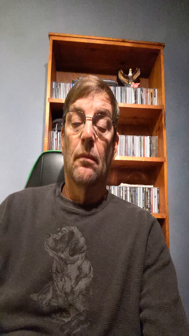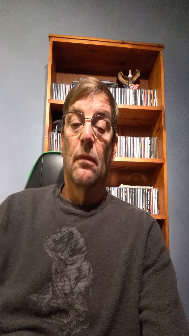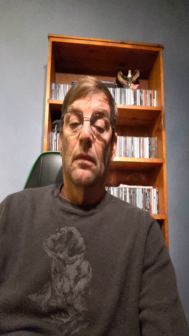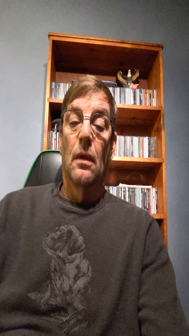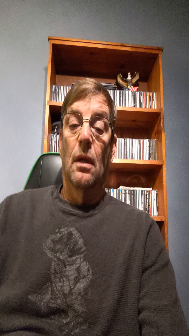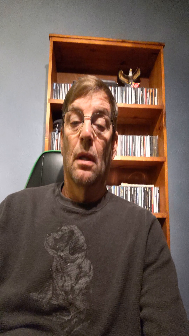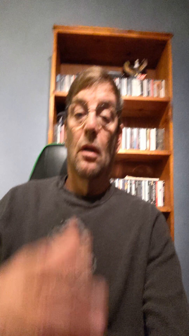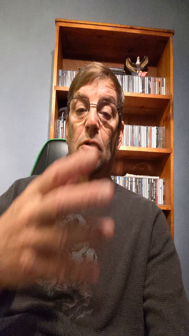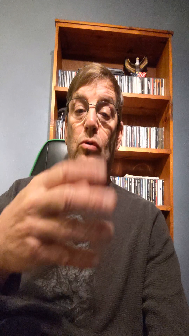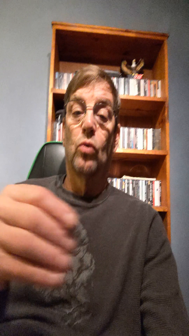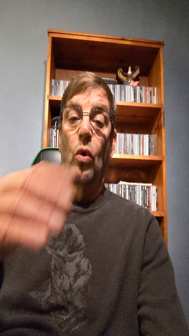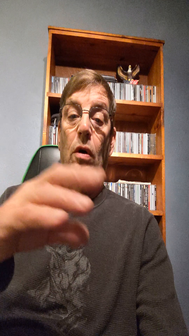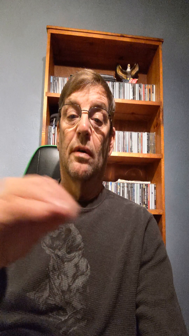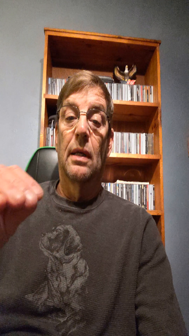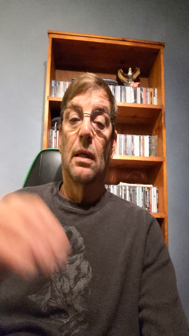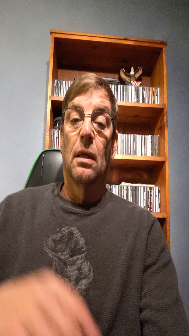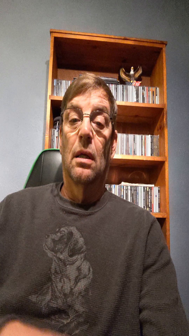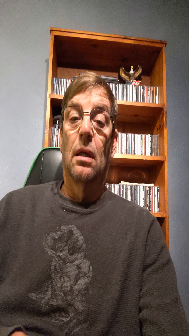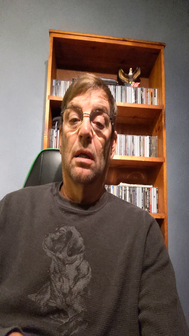story